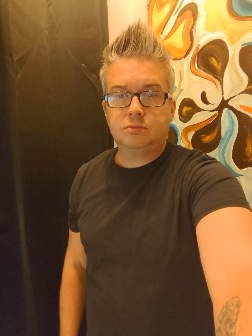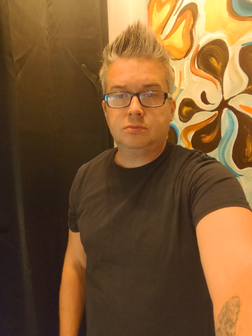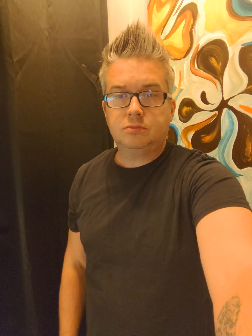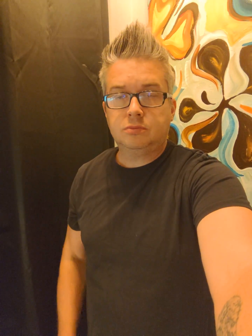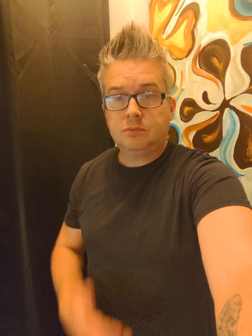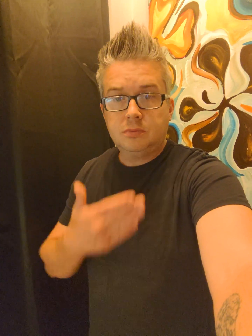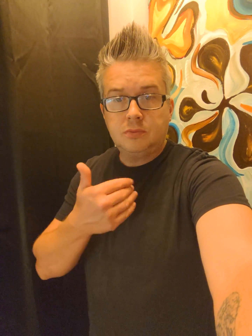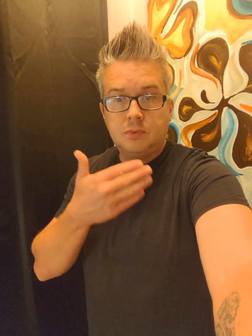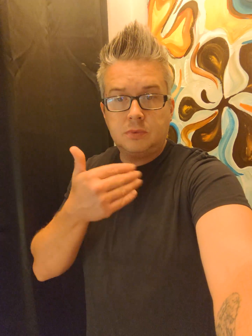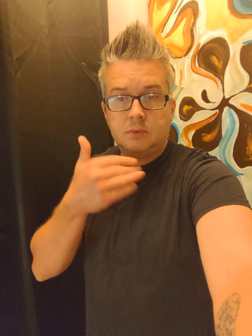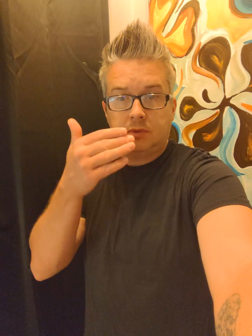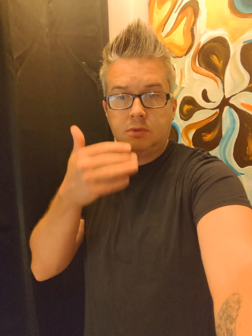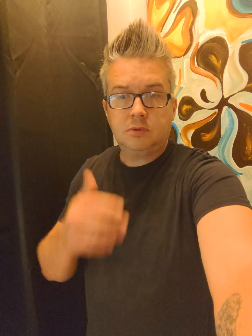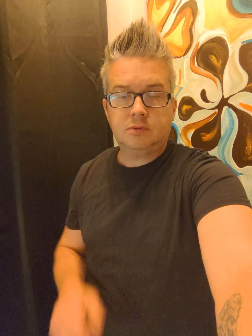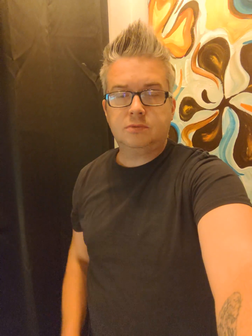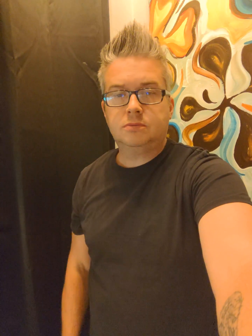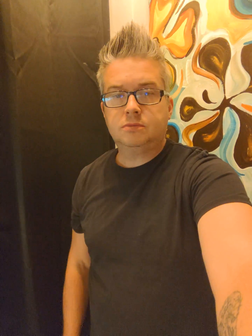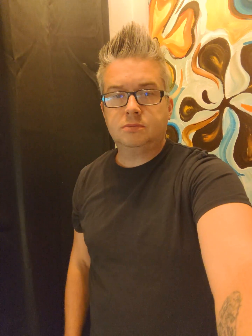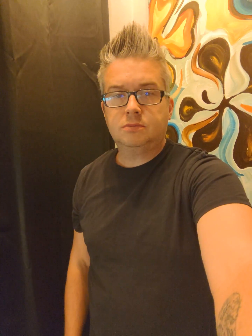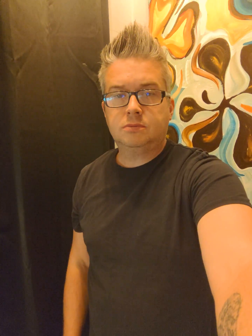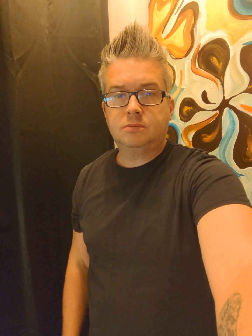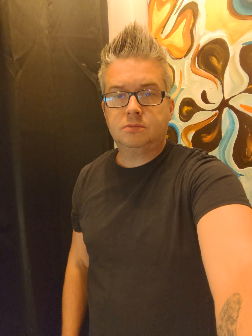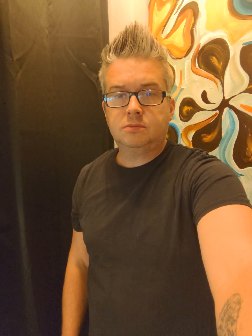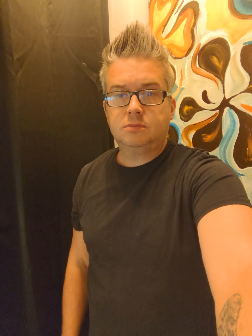butterfly